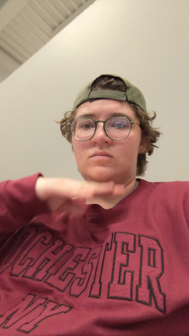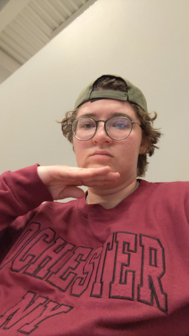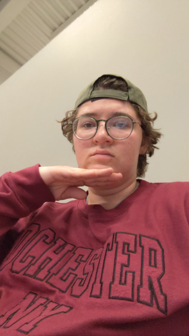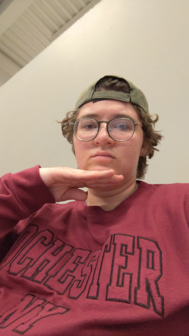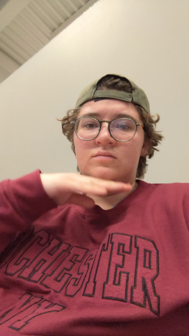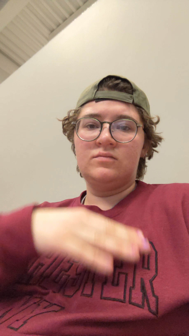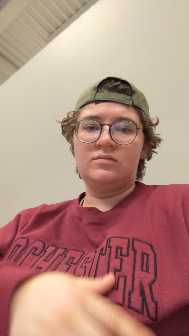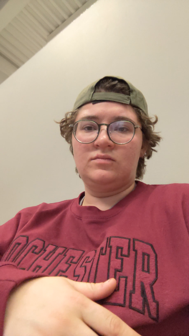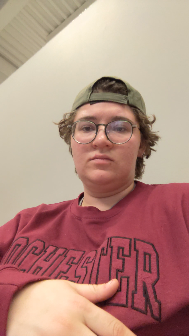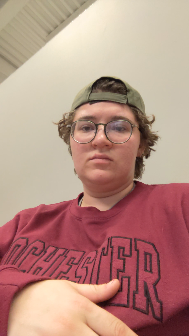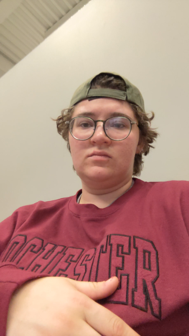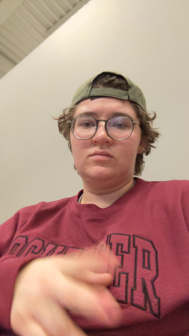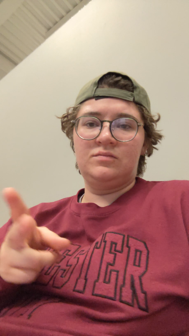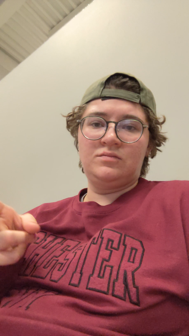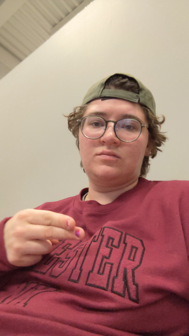belt